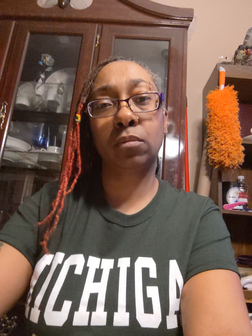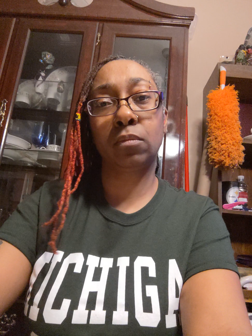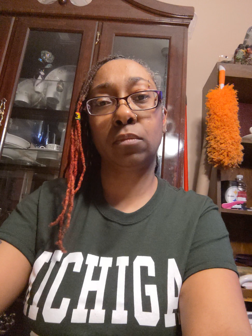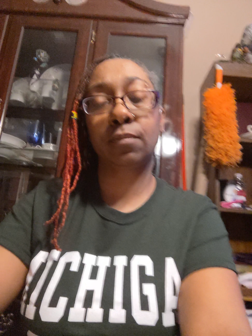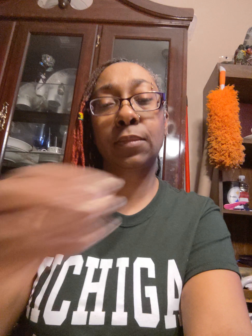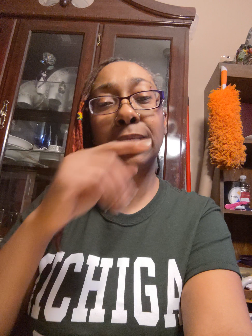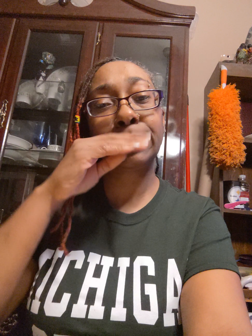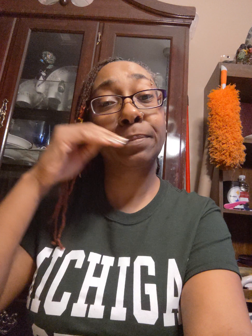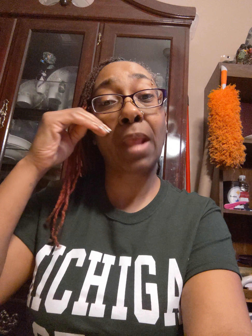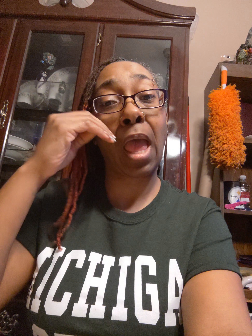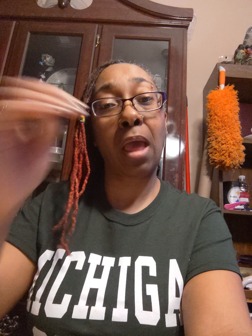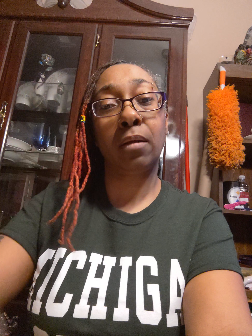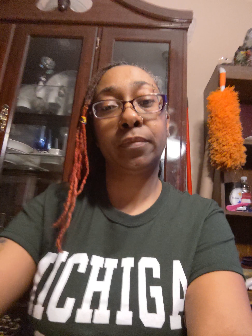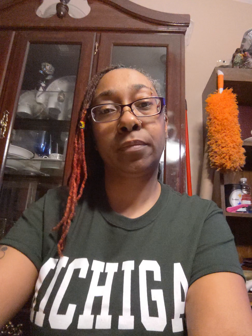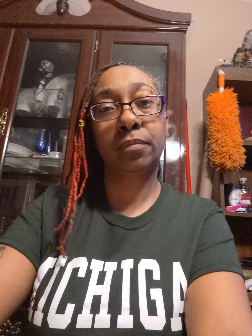smile